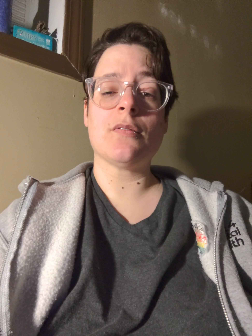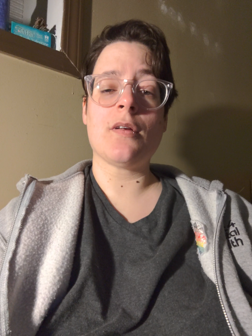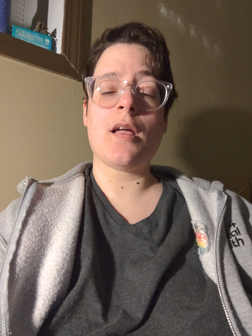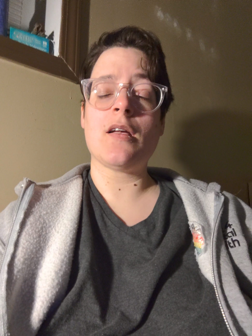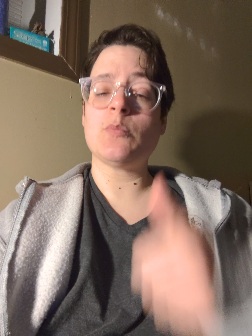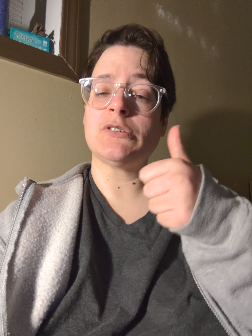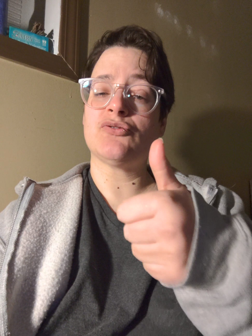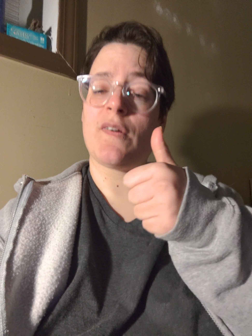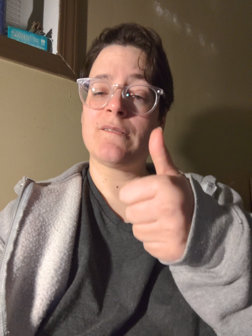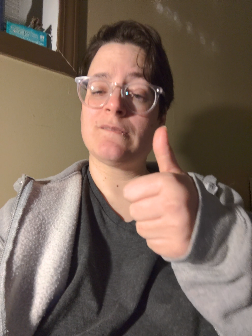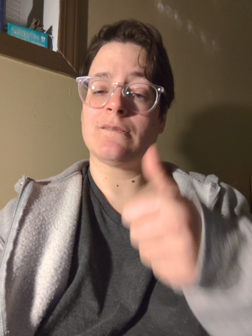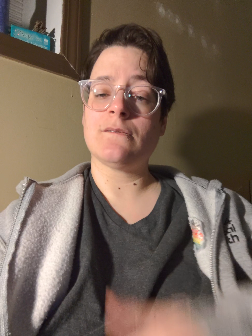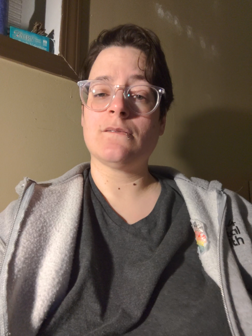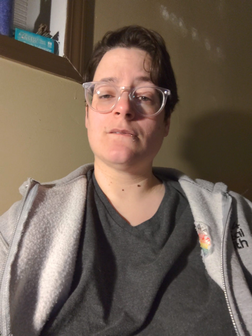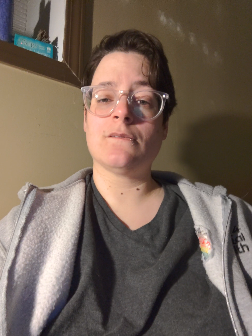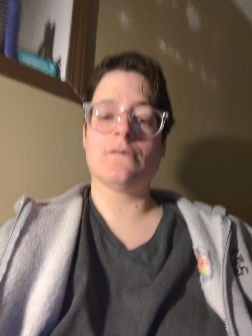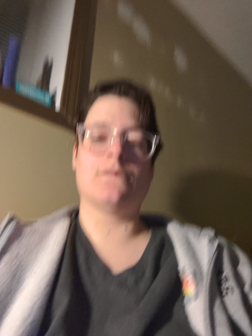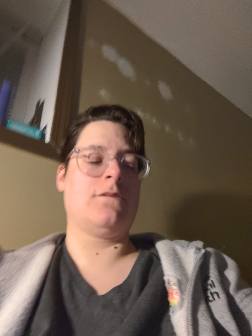yourself